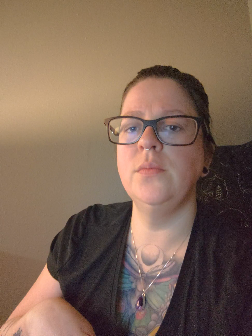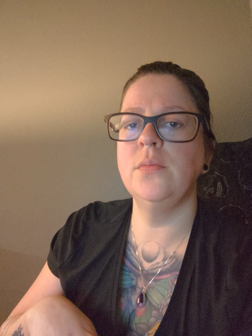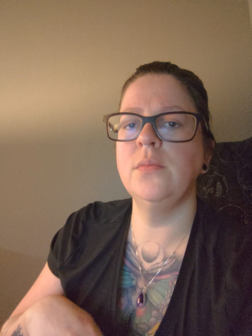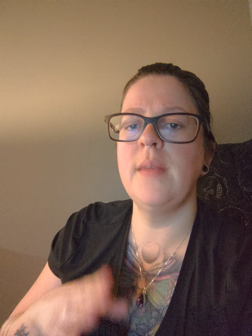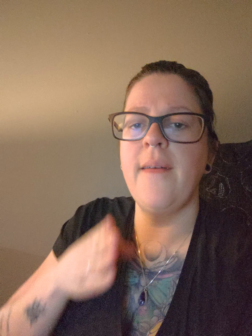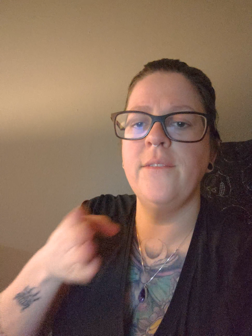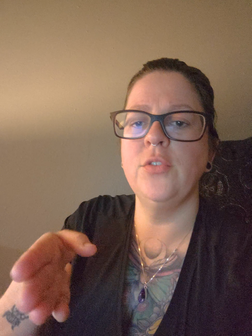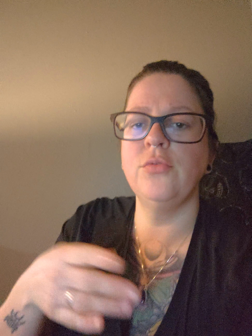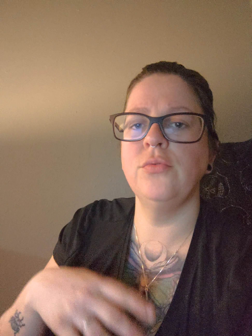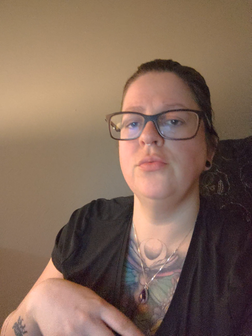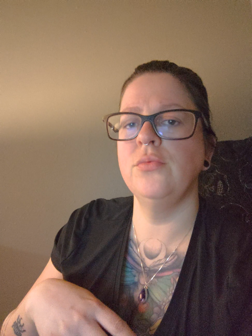after